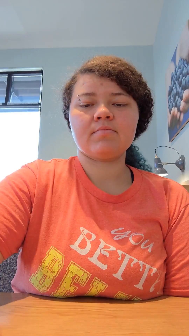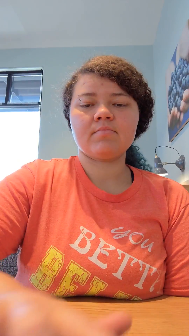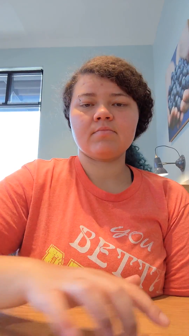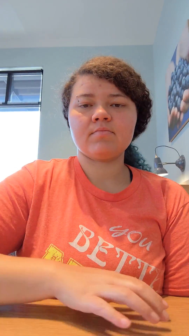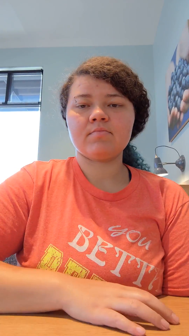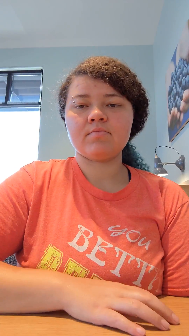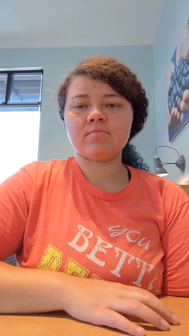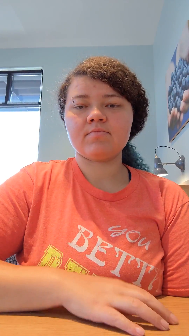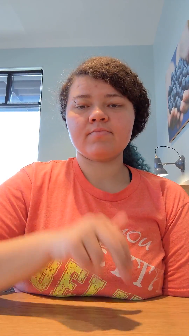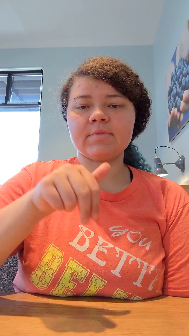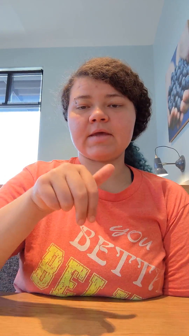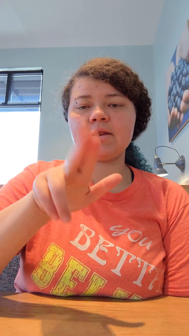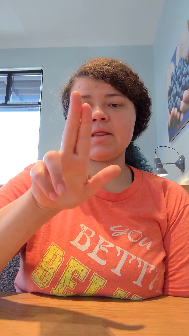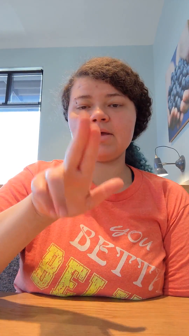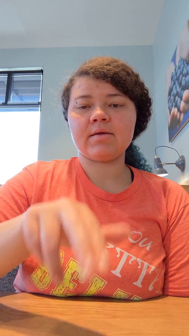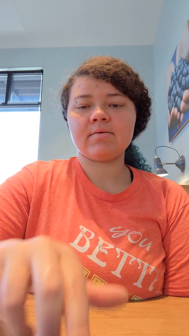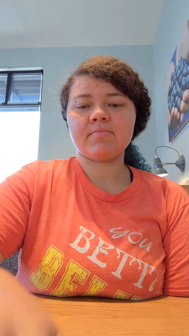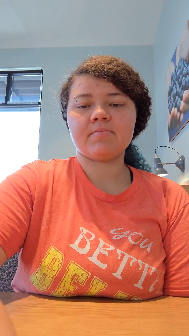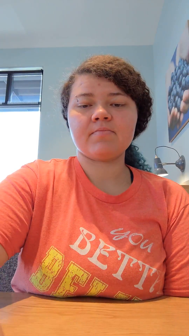lick